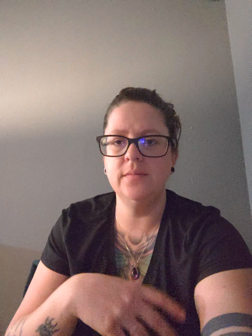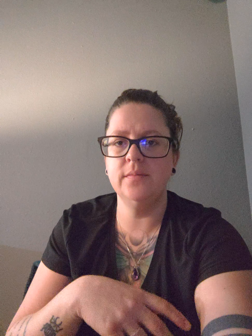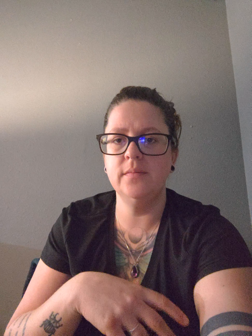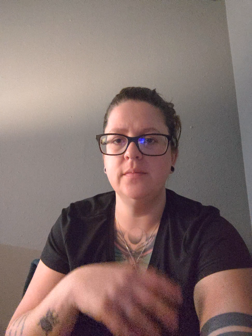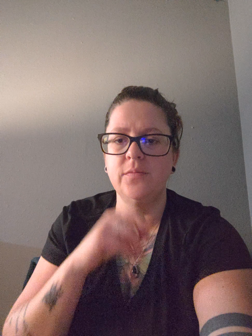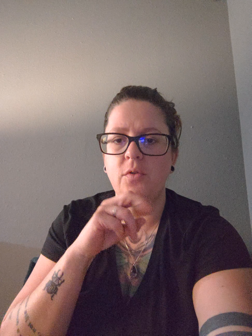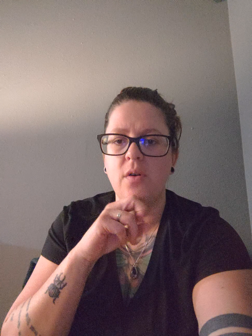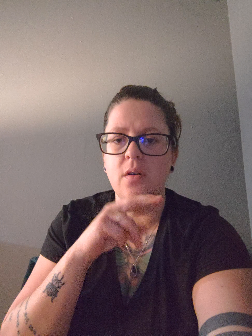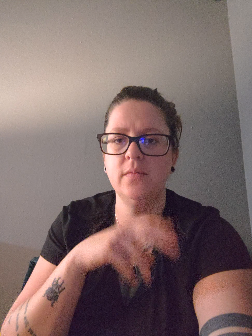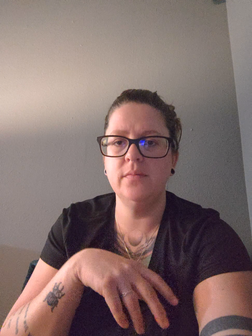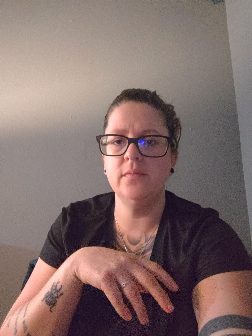frog